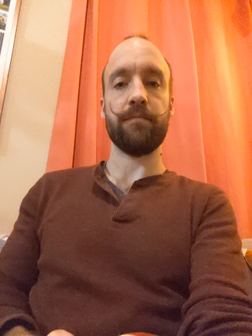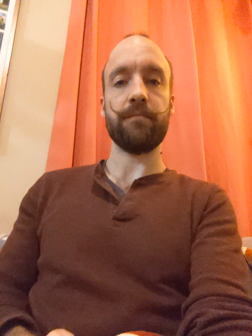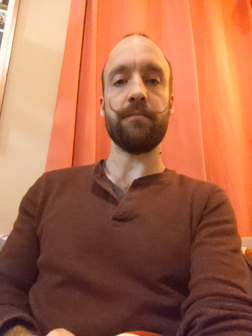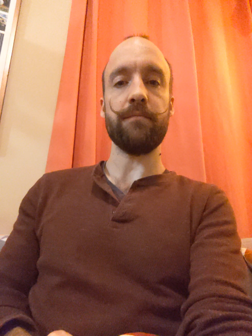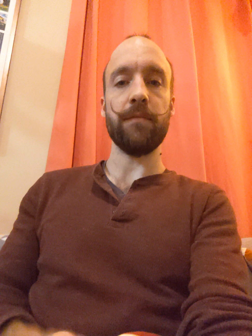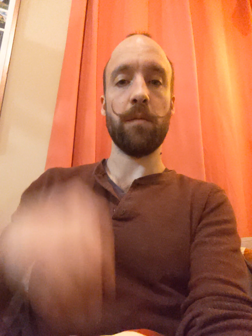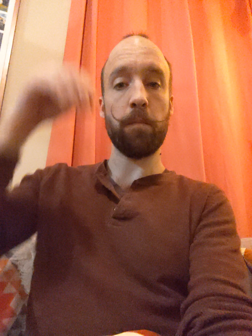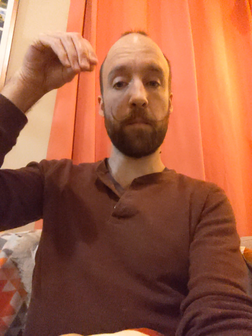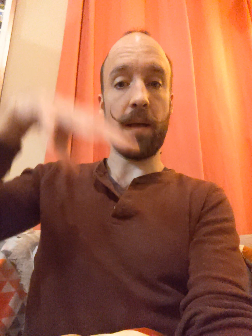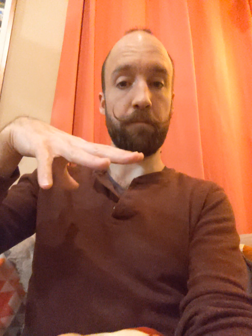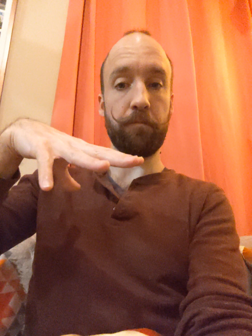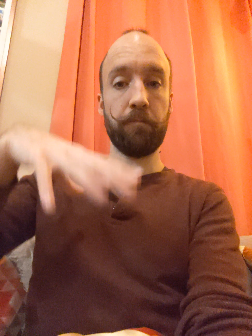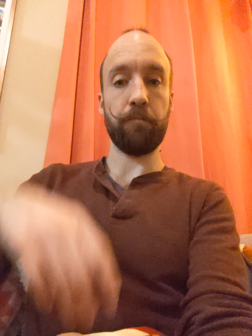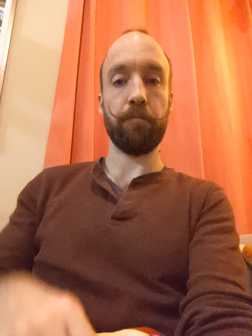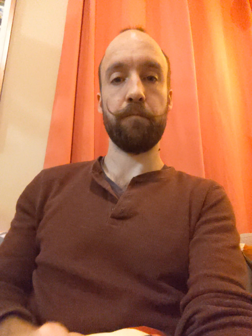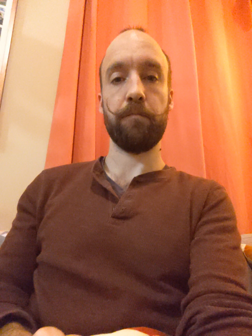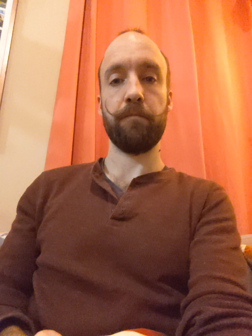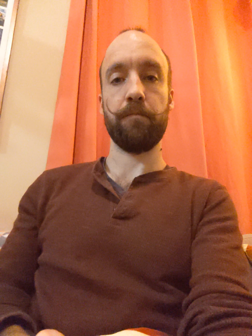drop